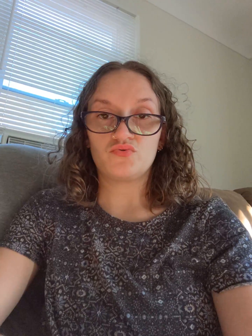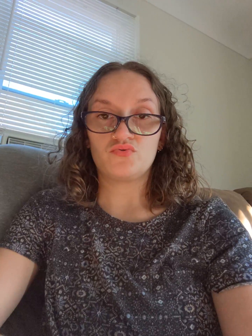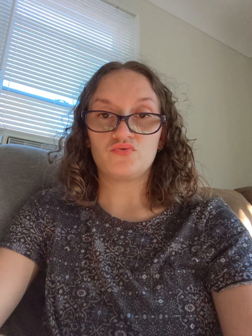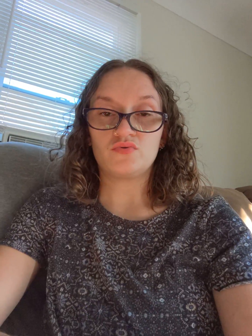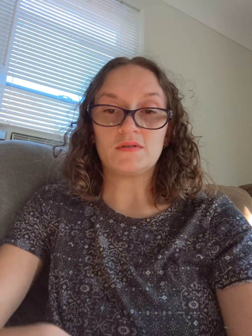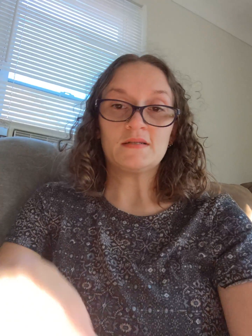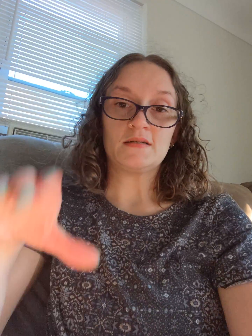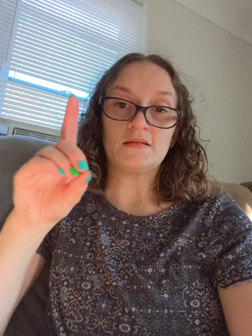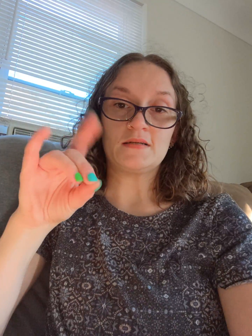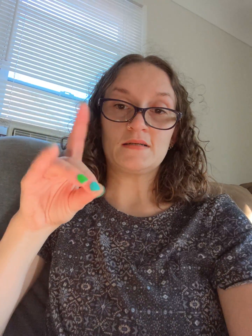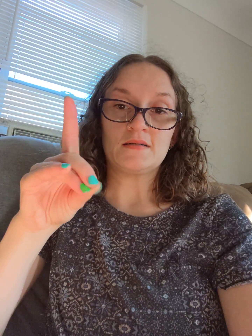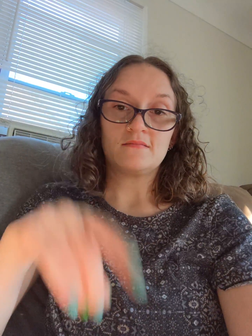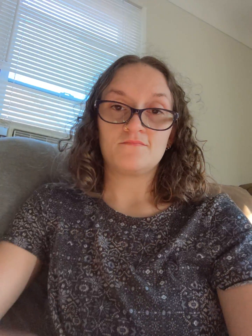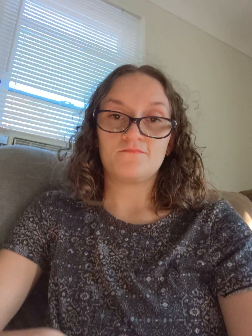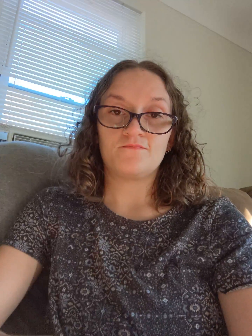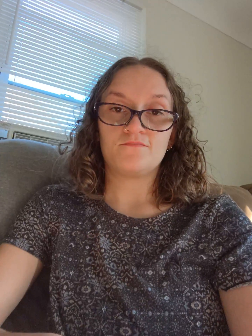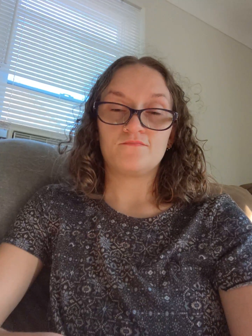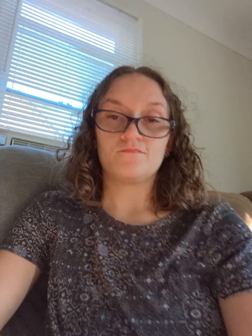did